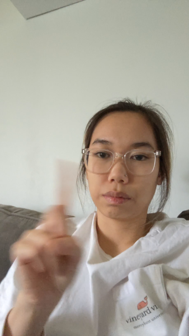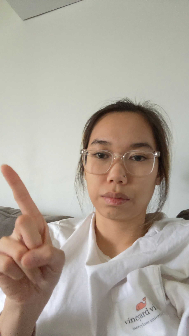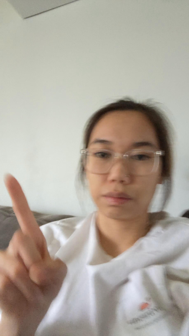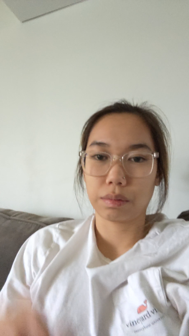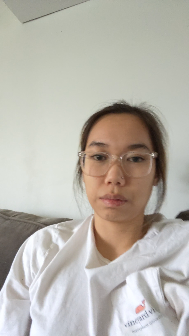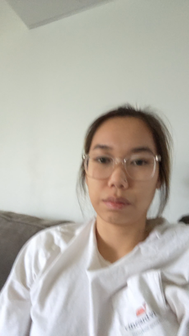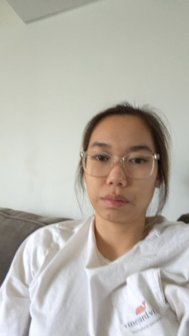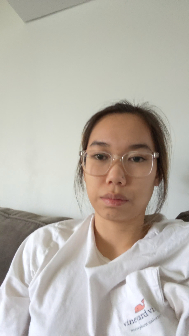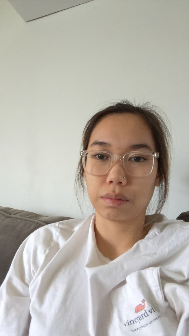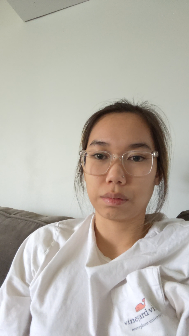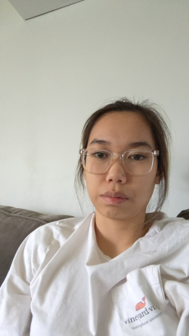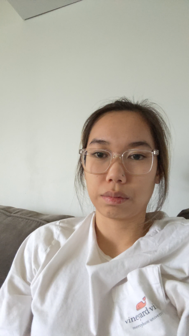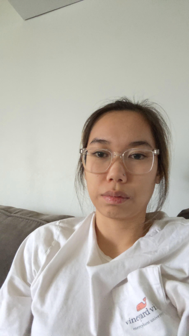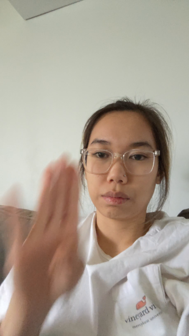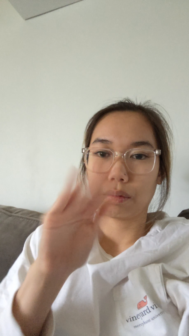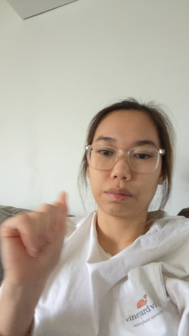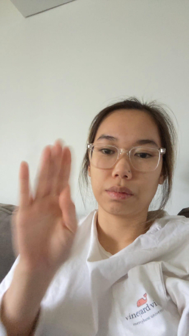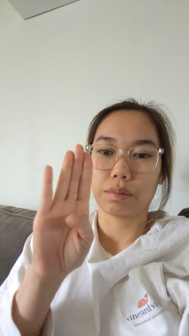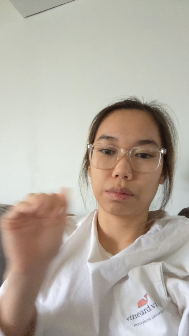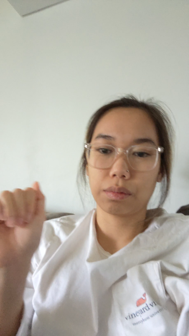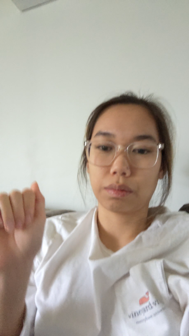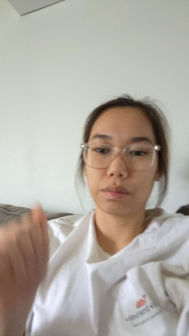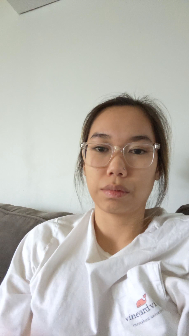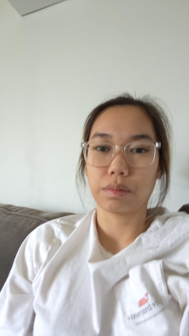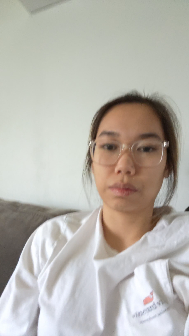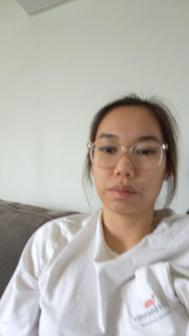baa baa